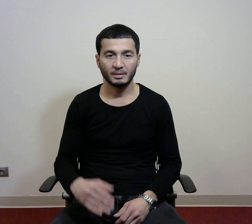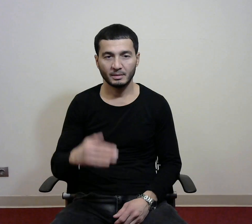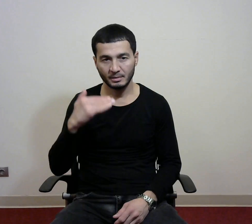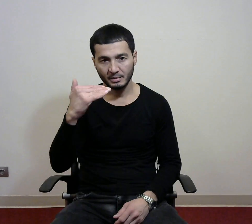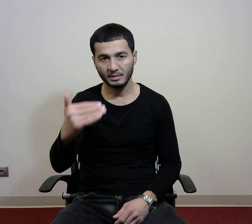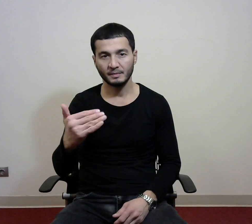siz